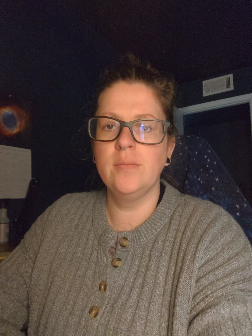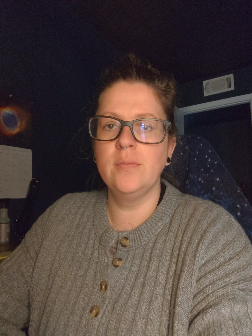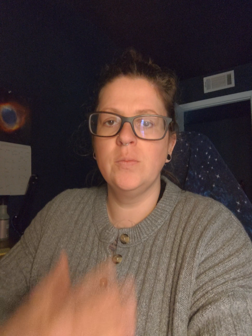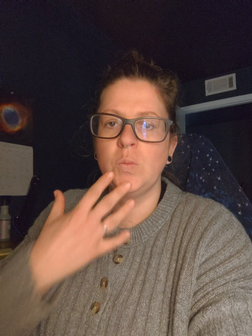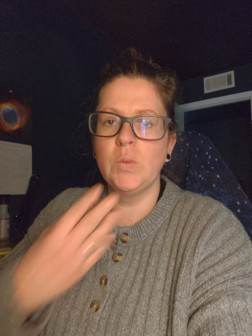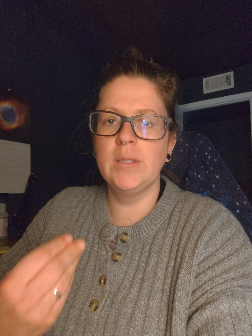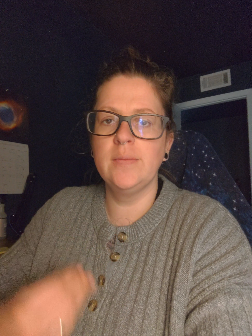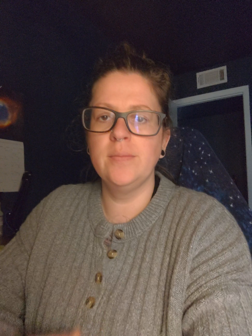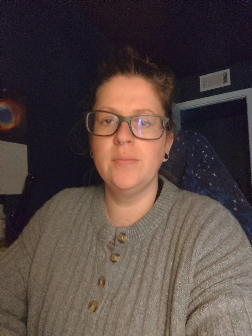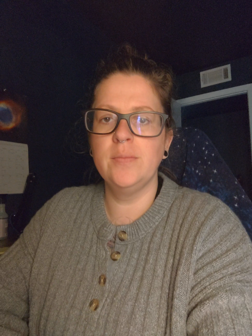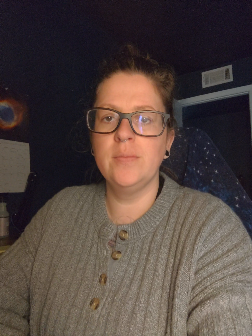wet